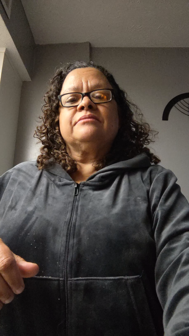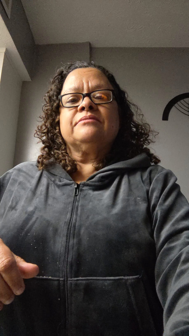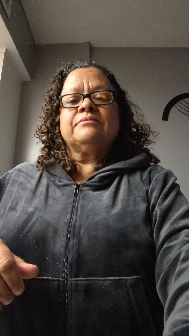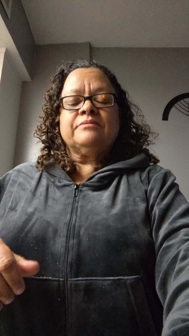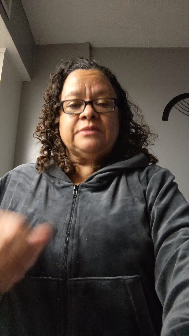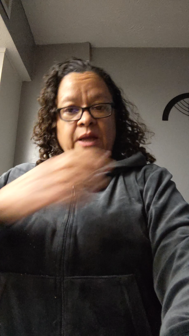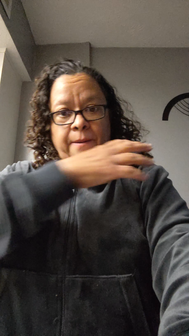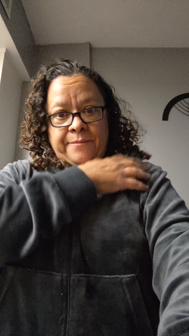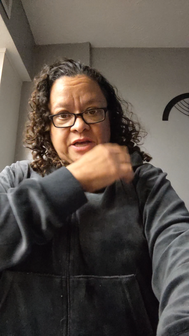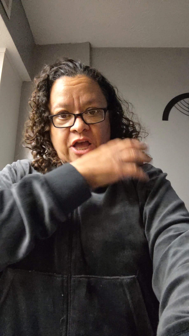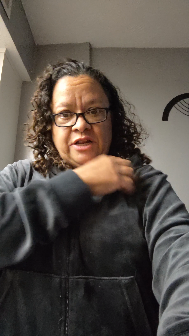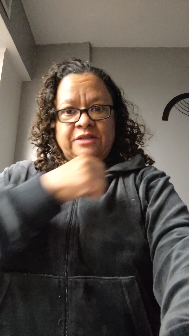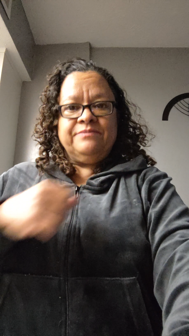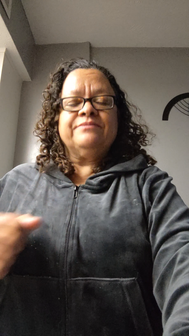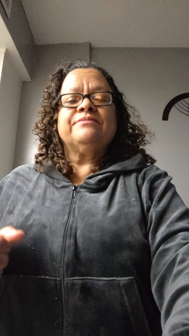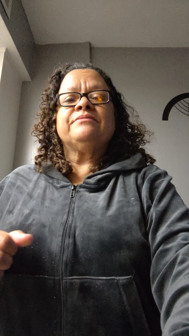bear